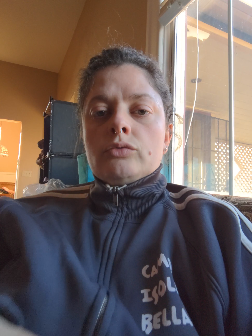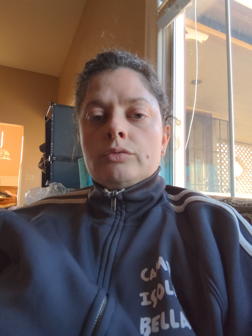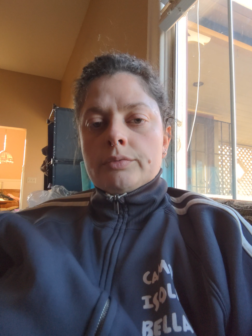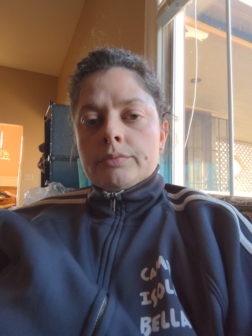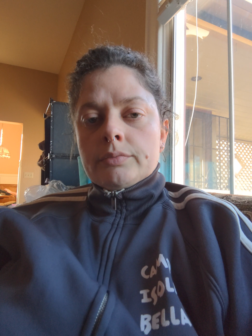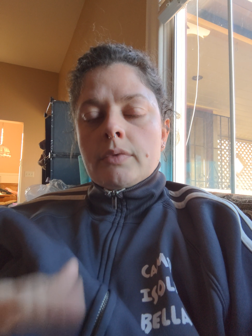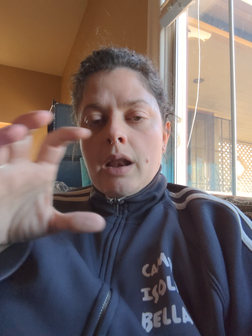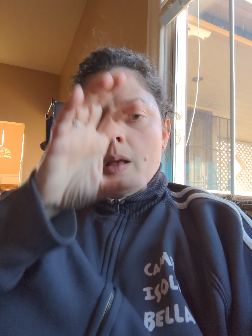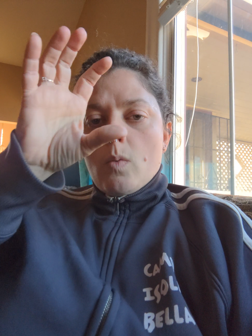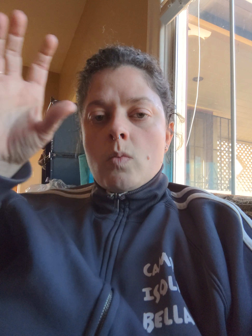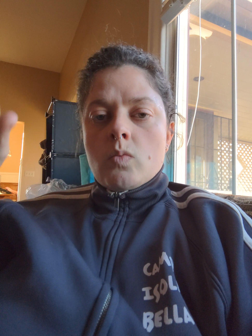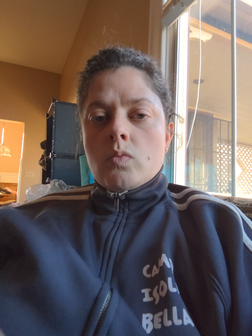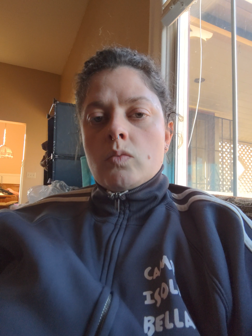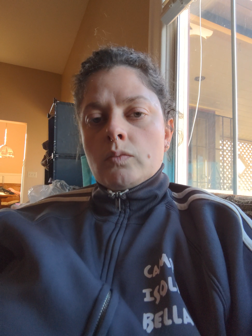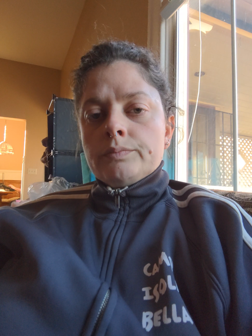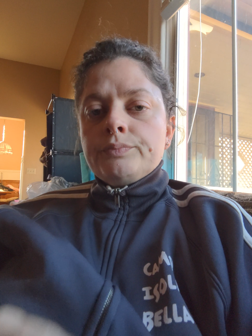cloud